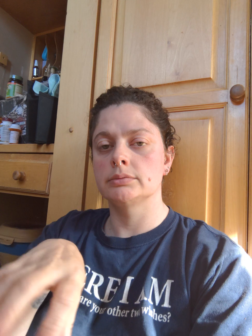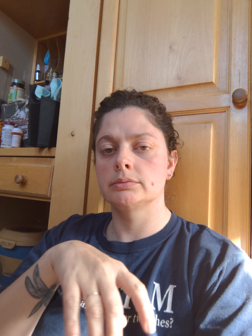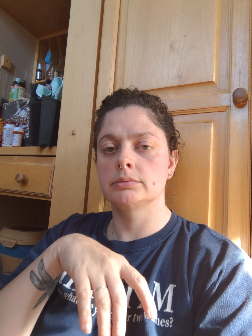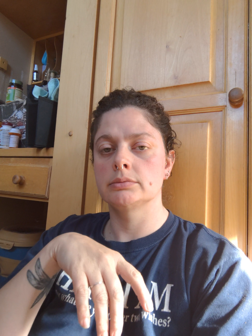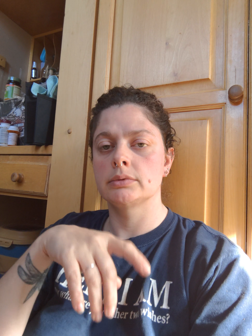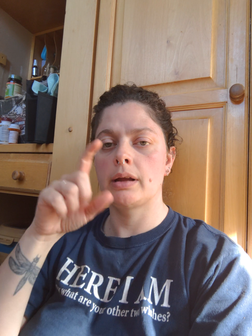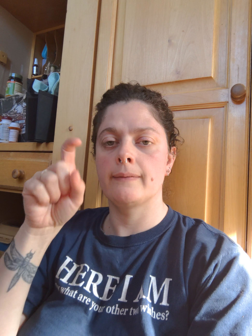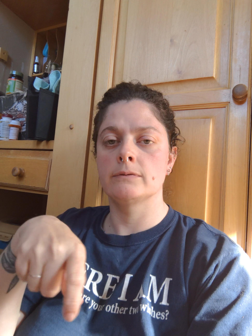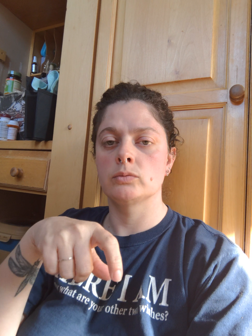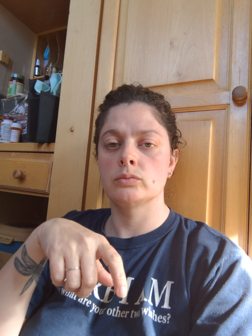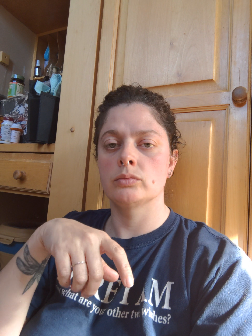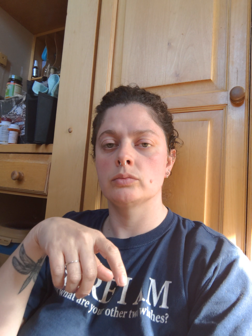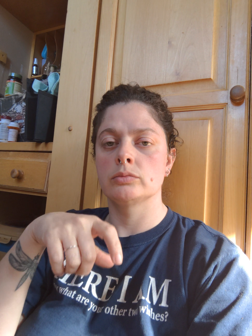have to